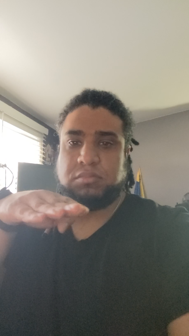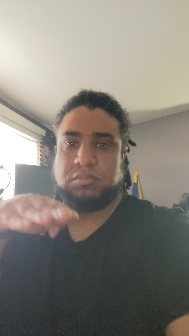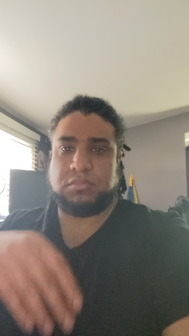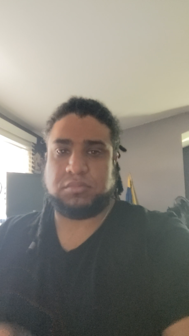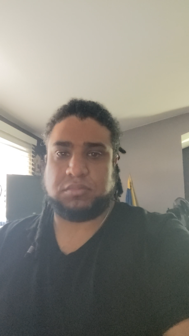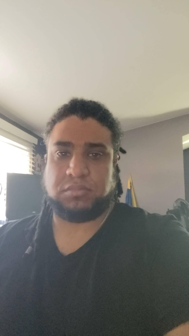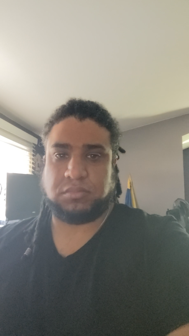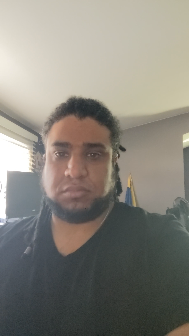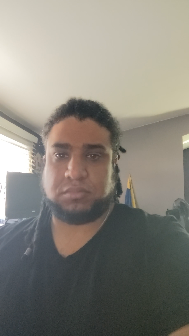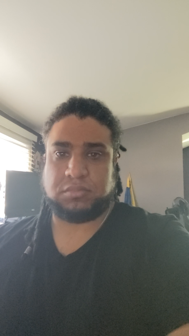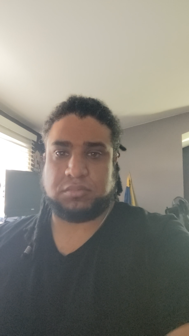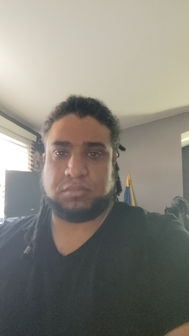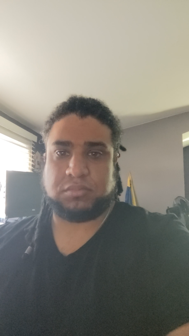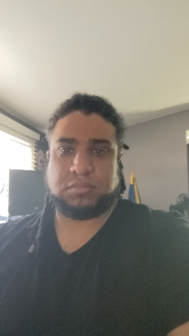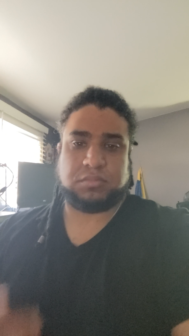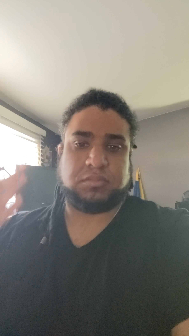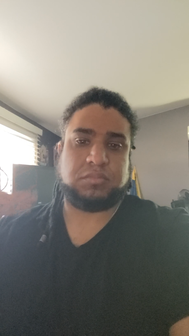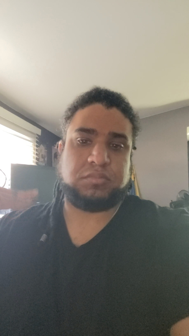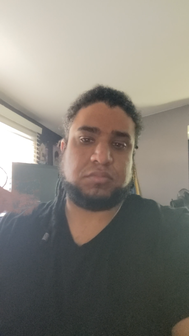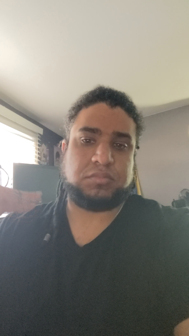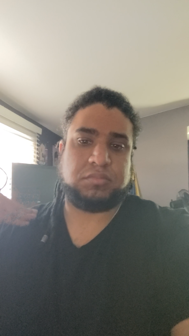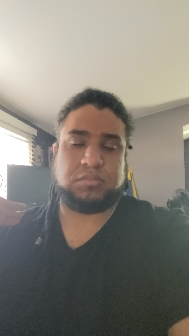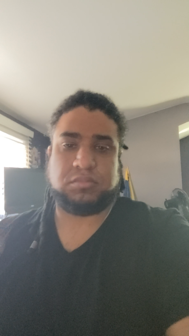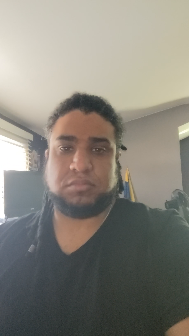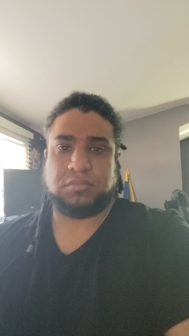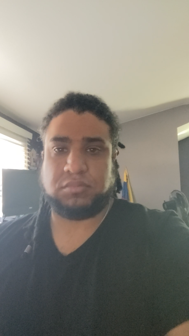shoulder